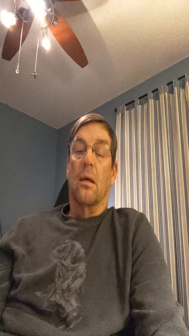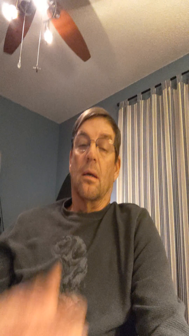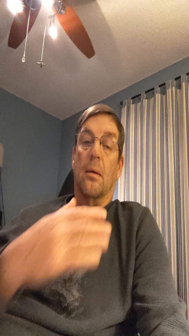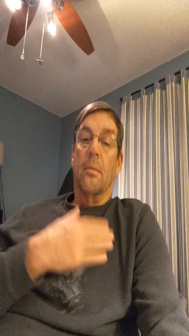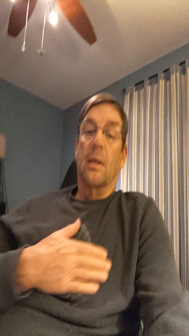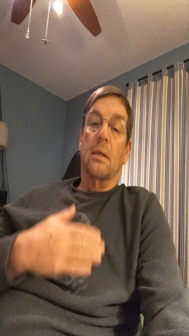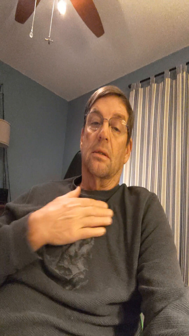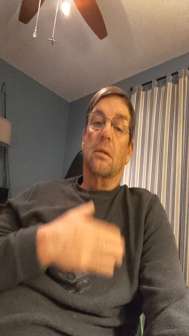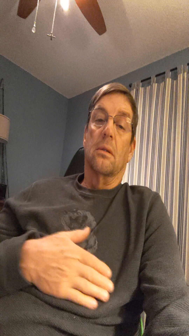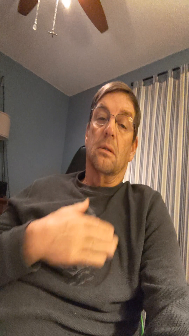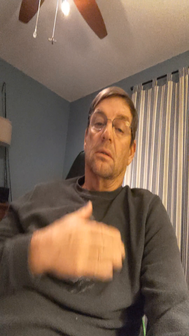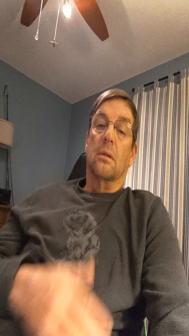please